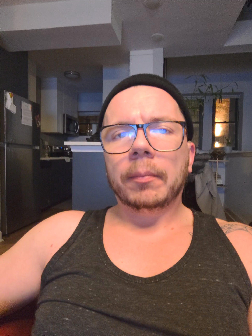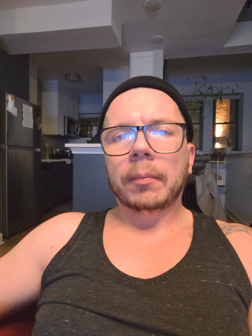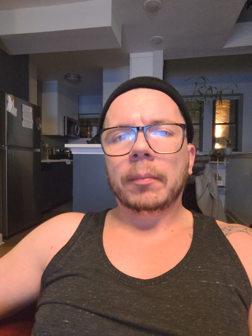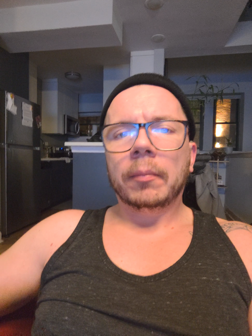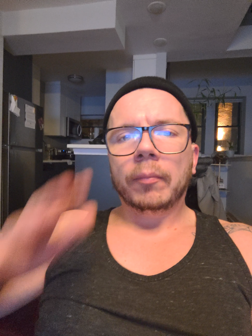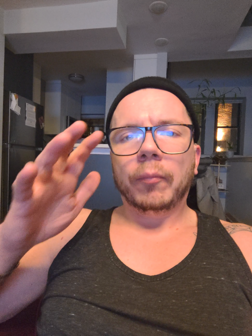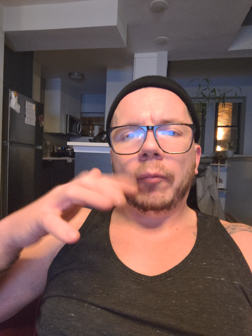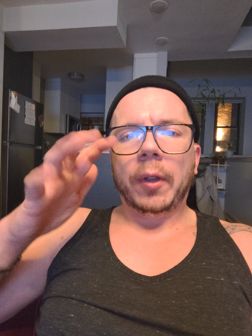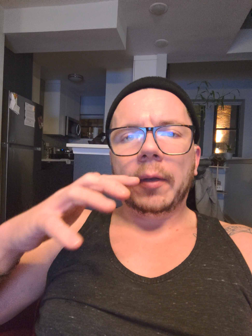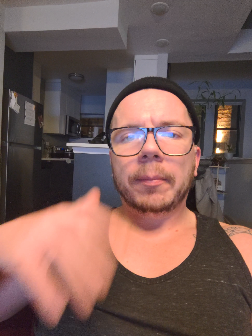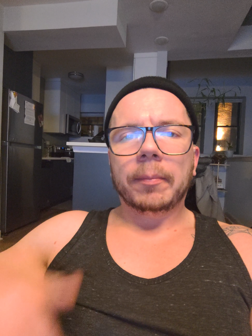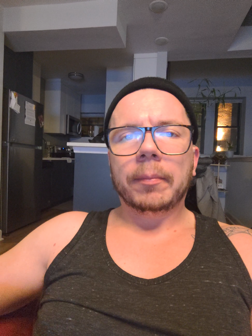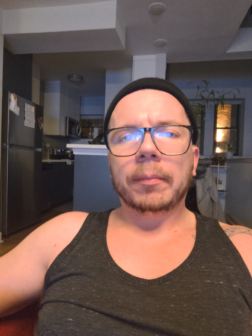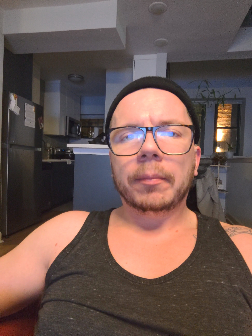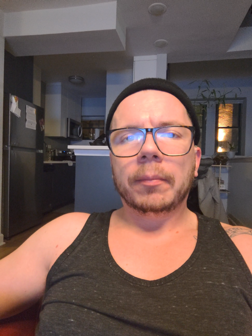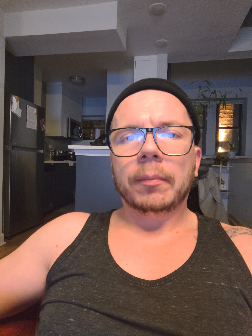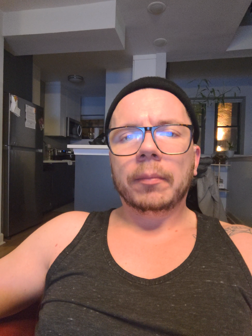rain